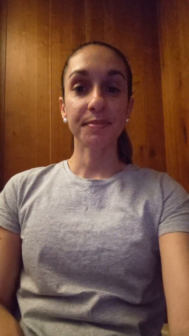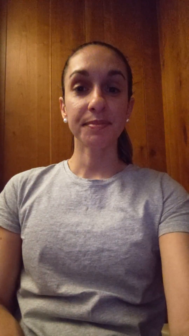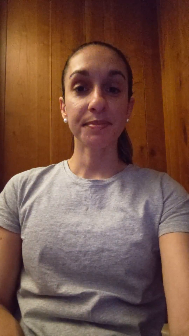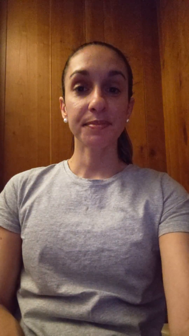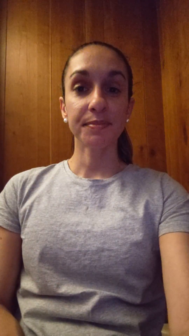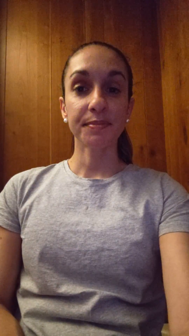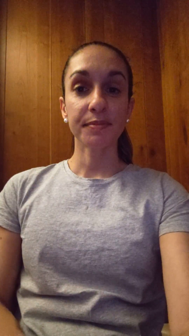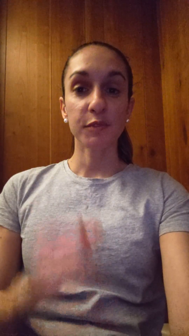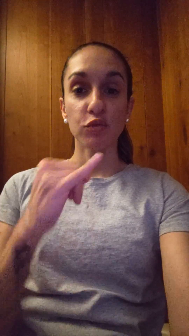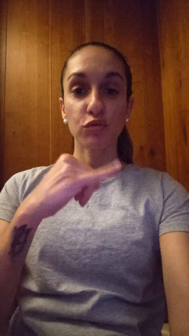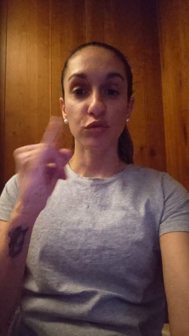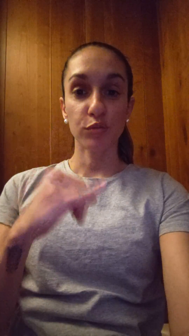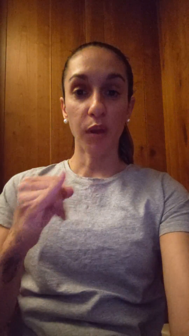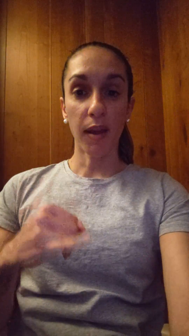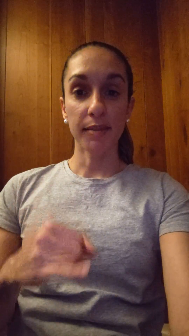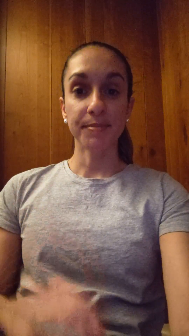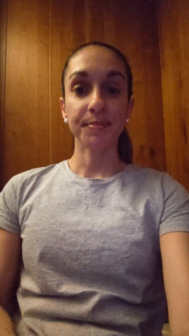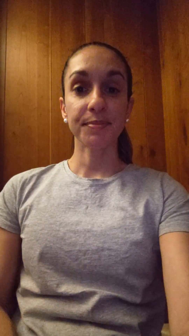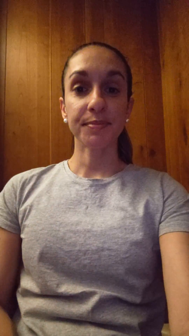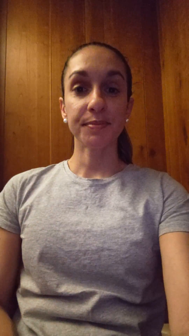draw